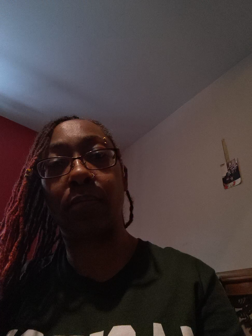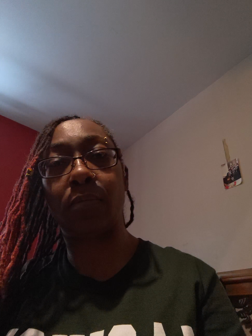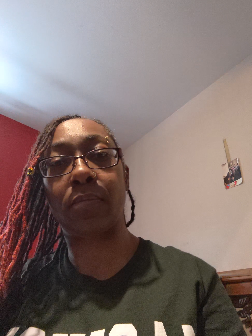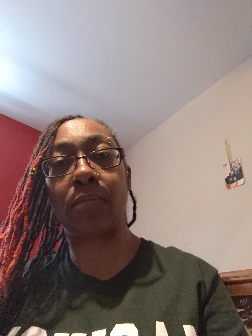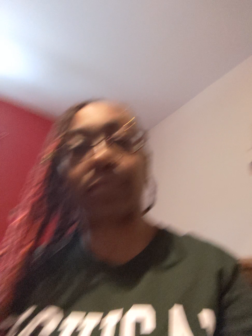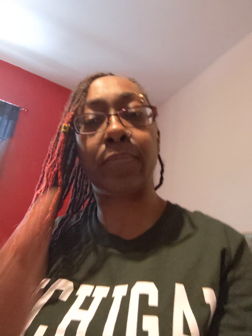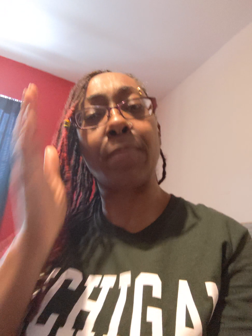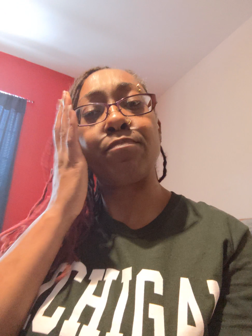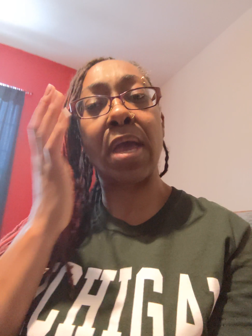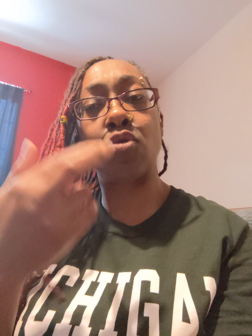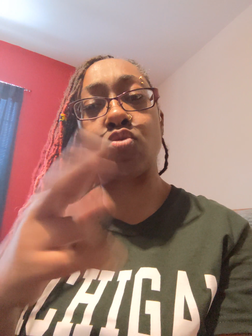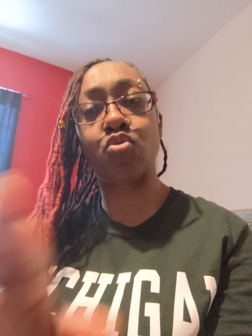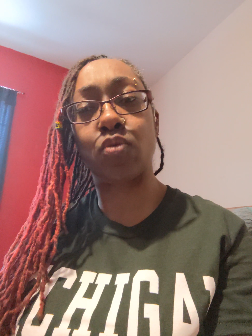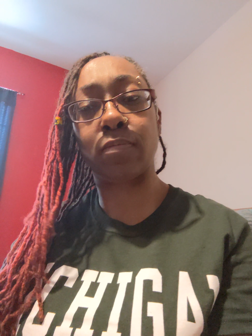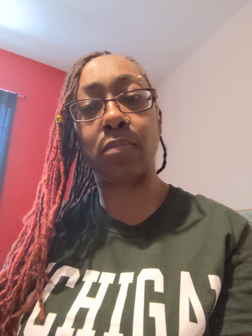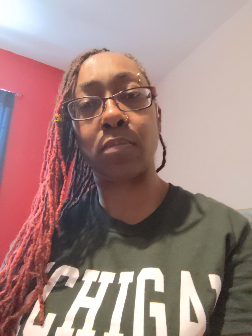bedroom